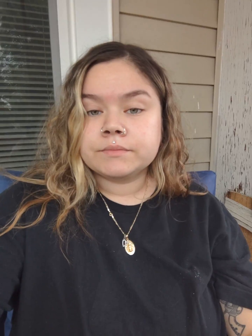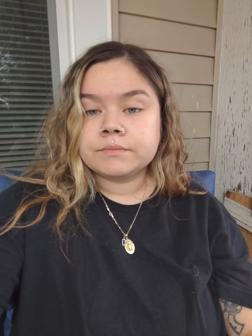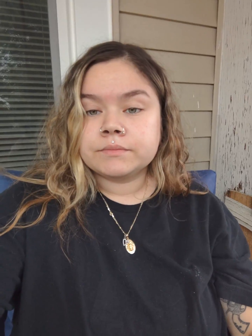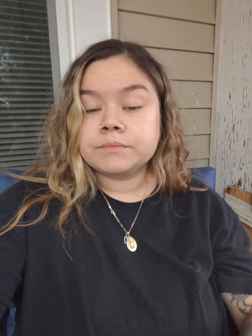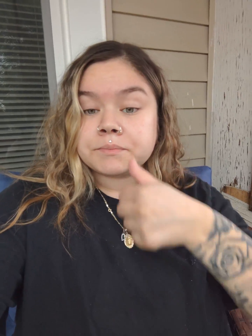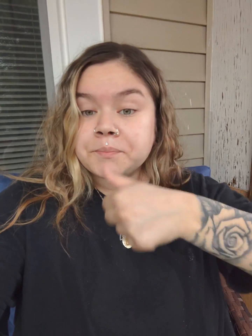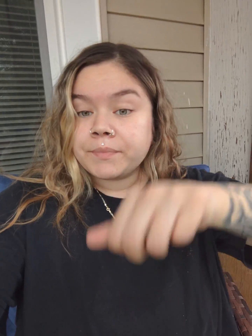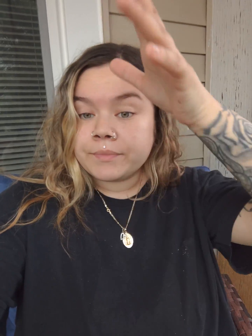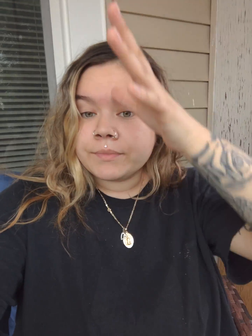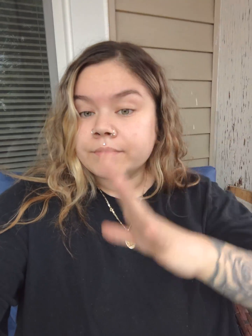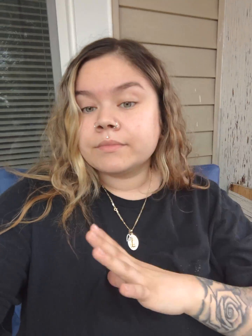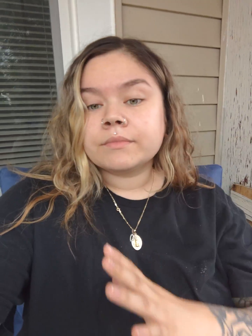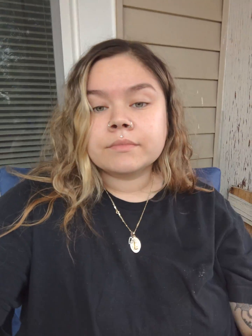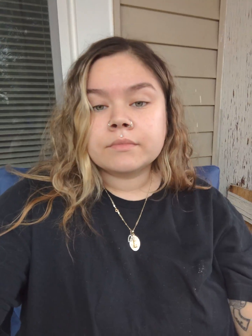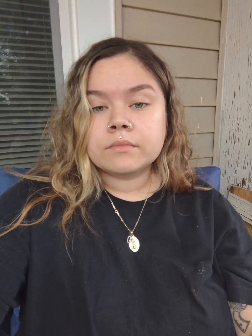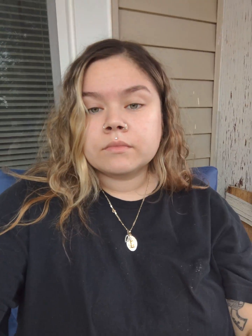mailman